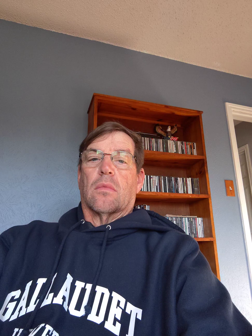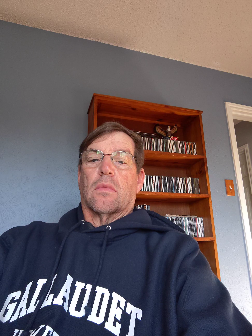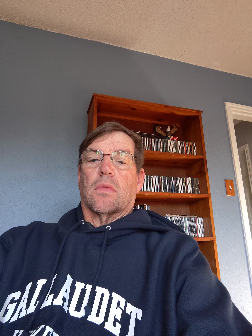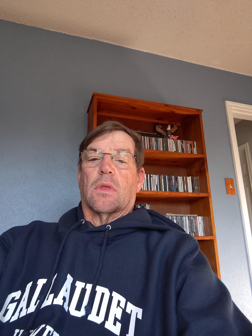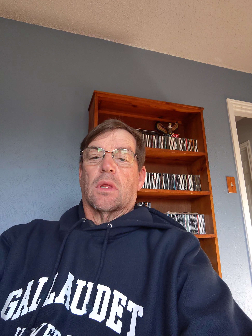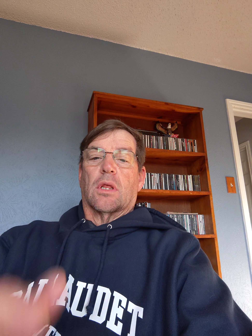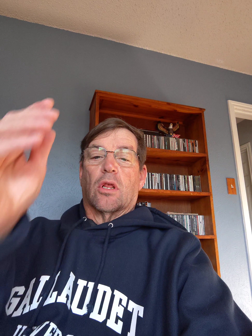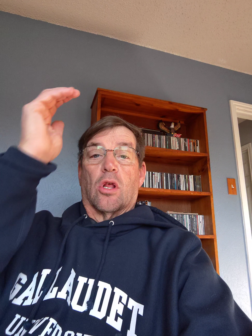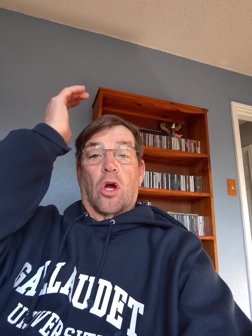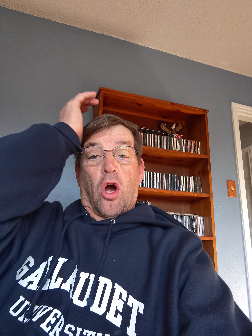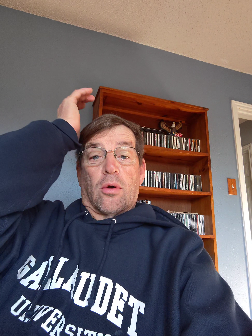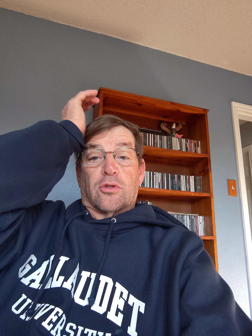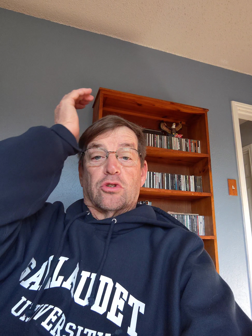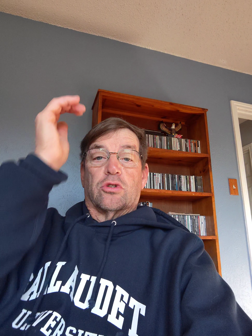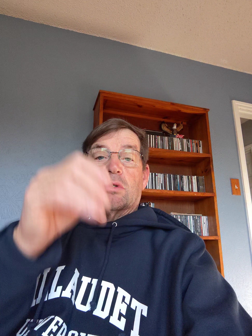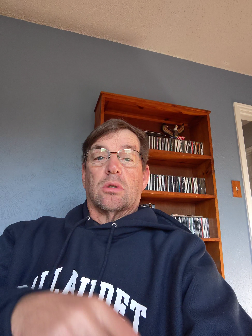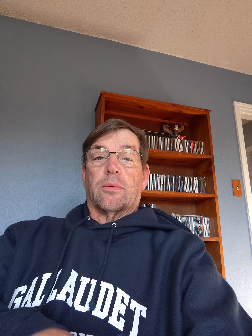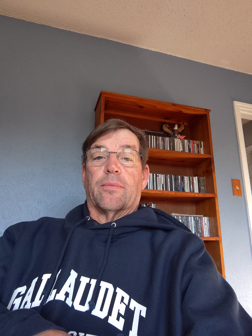garbage